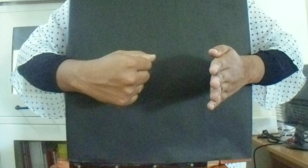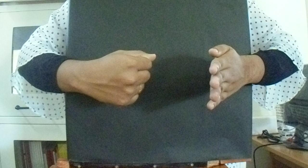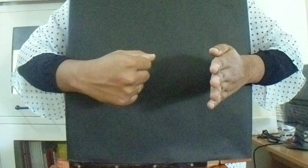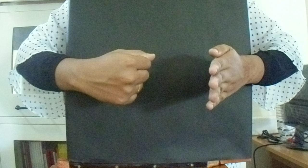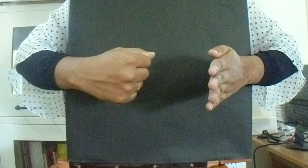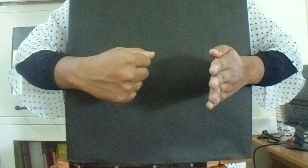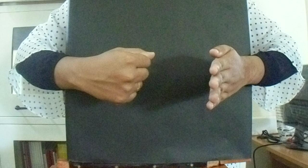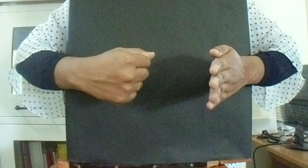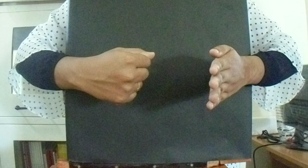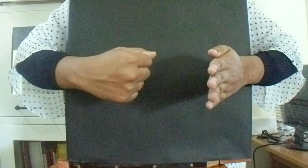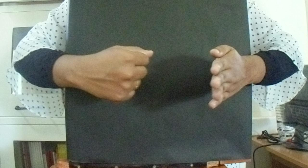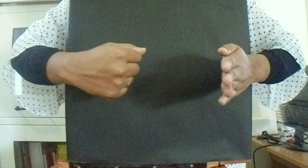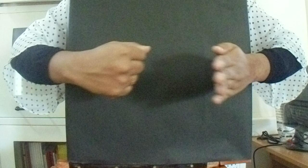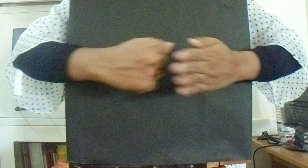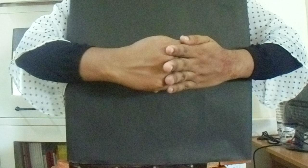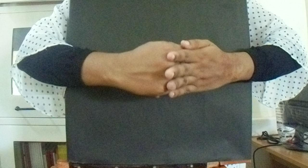accident